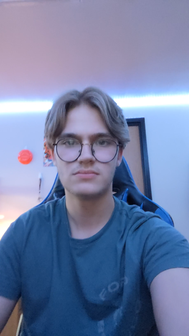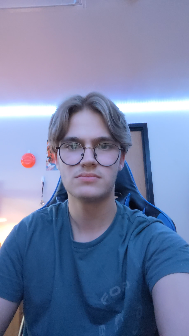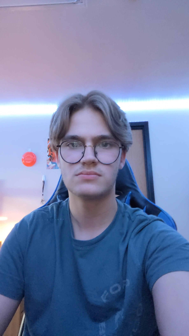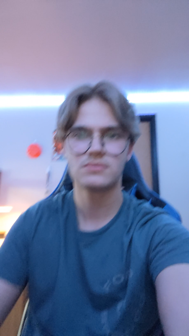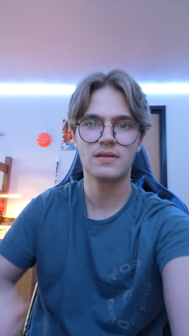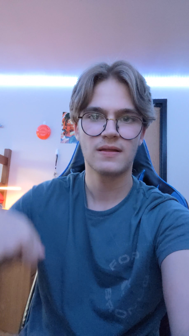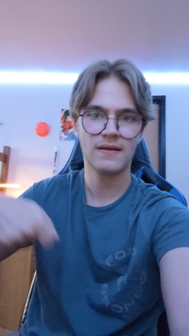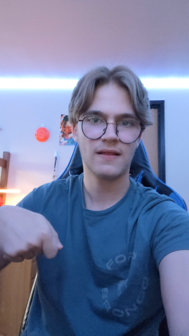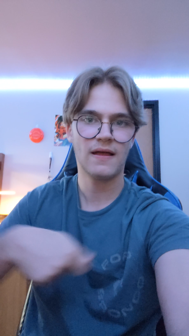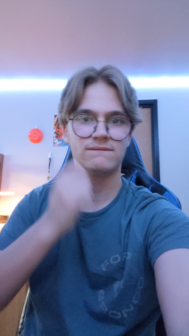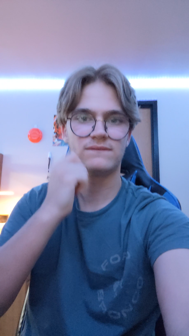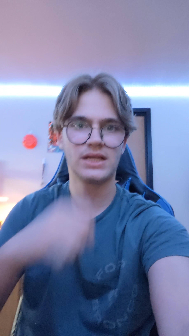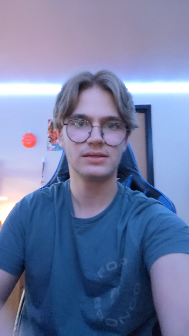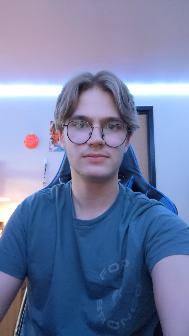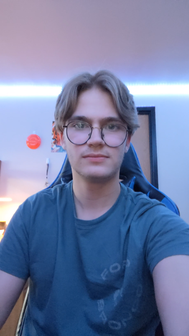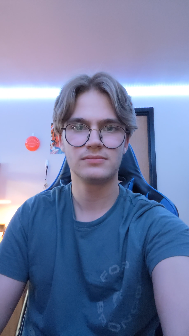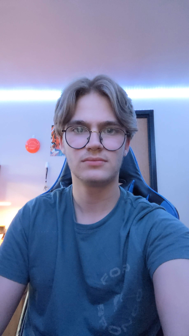shovel